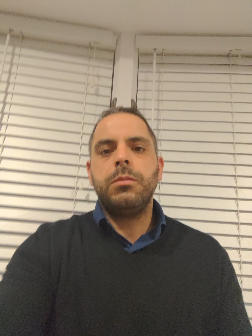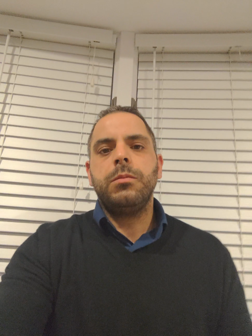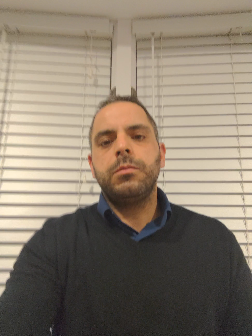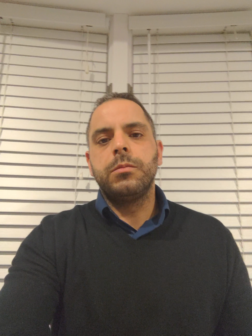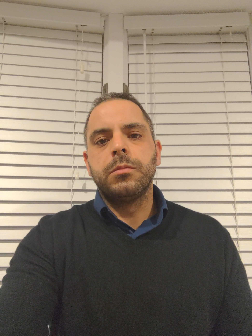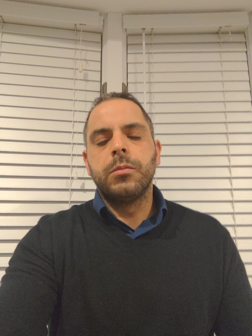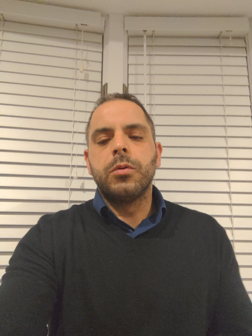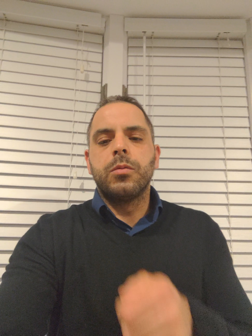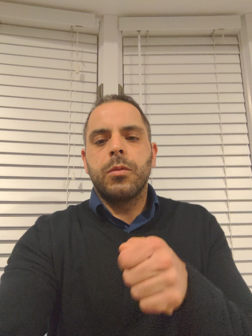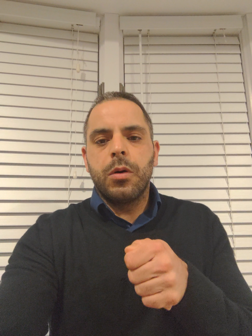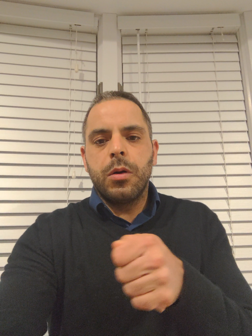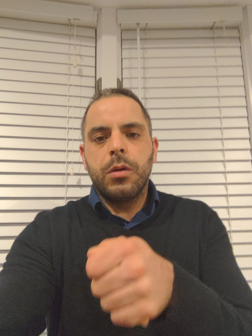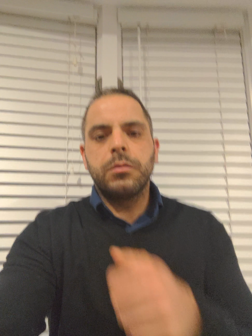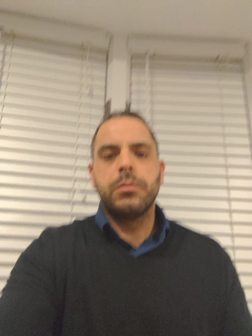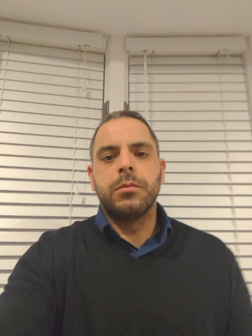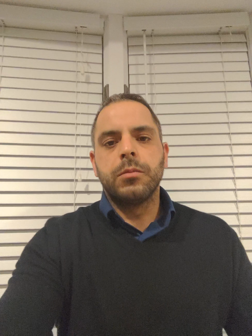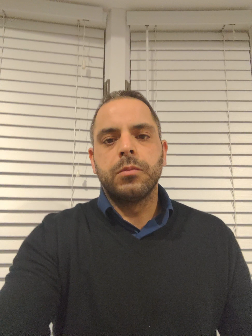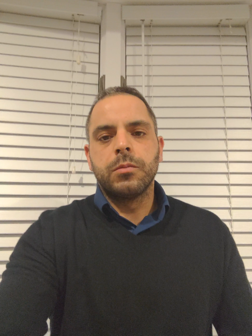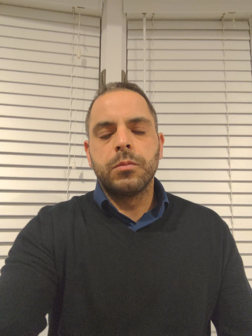drawer